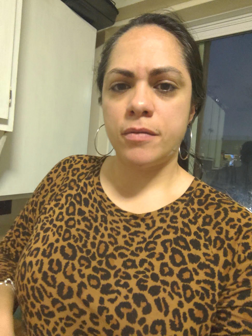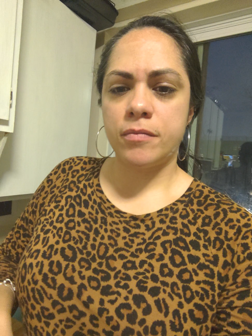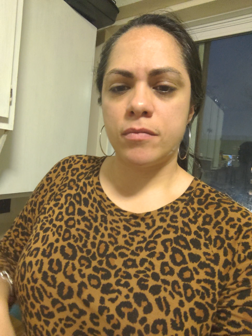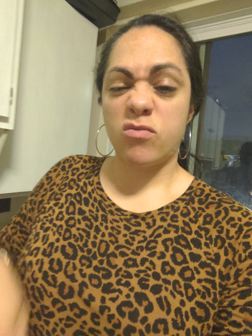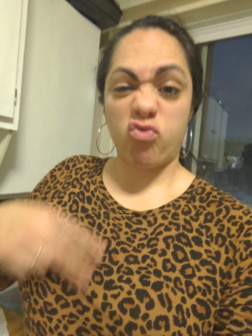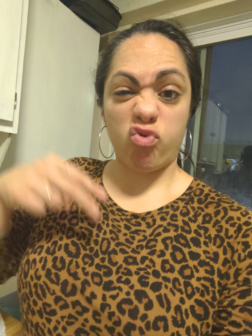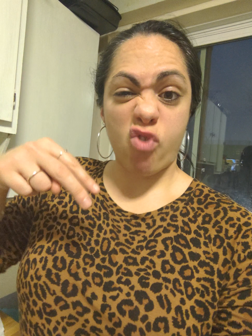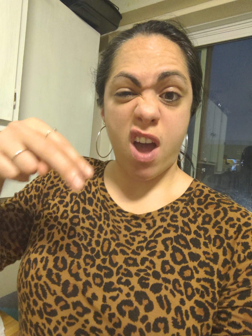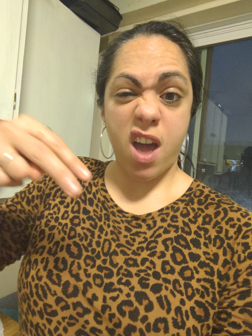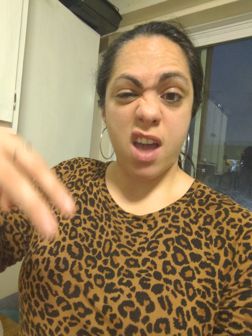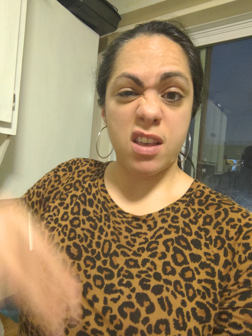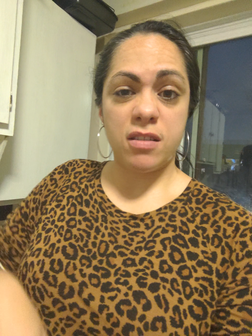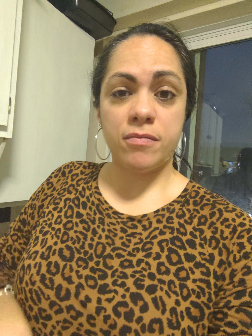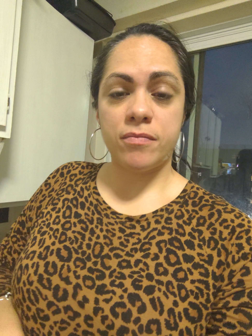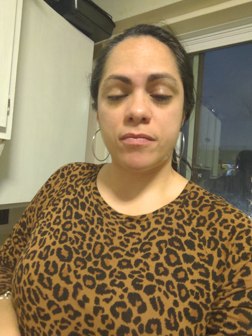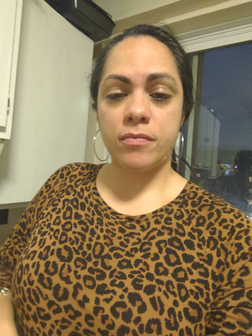ride